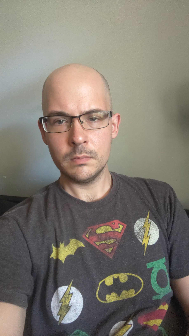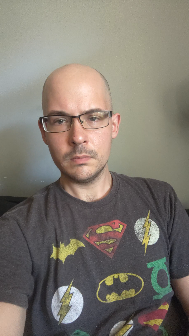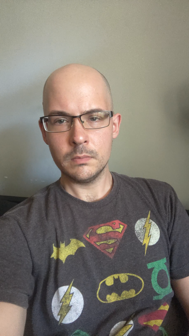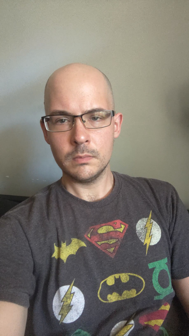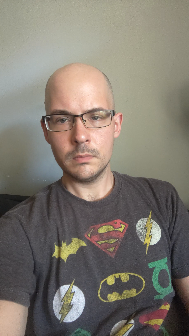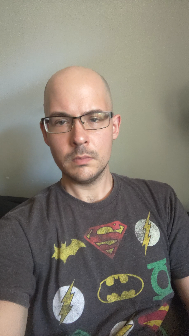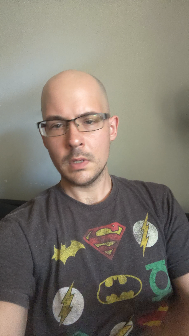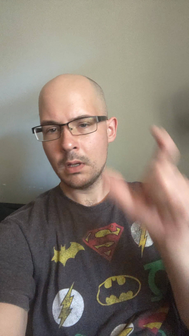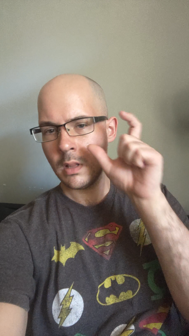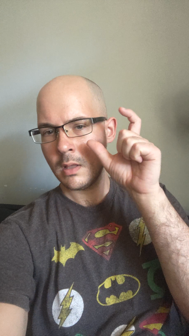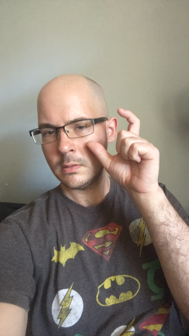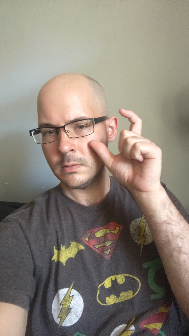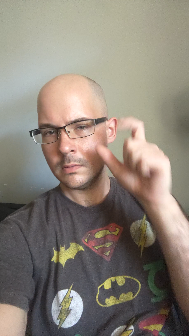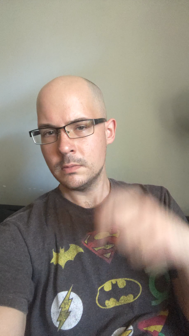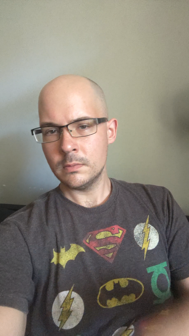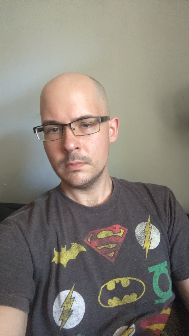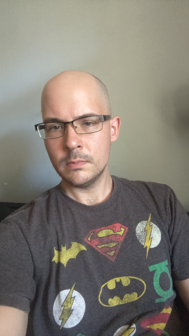glasses